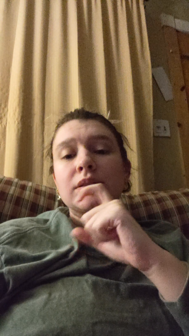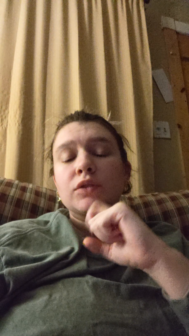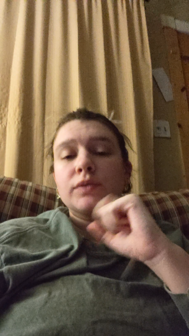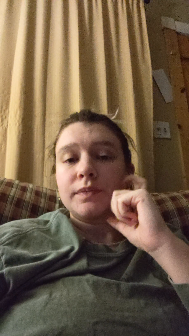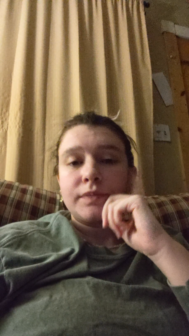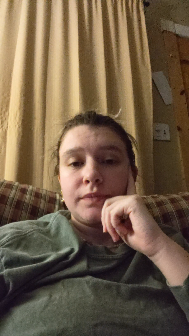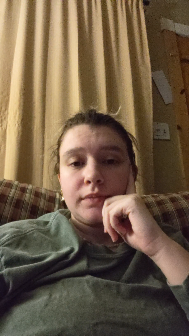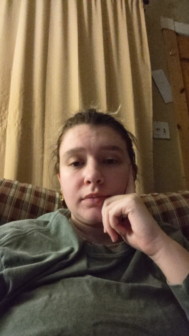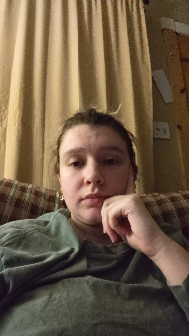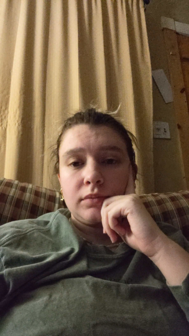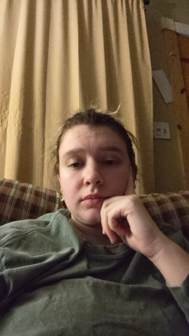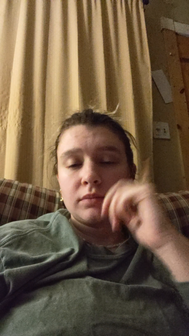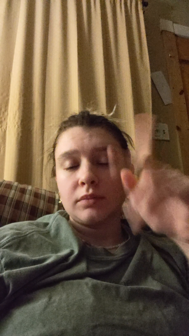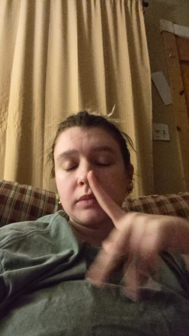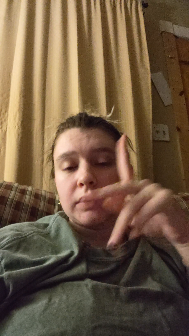people